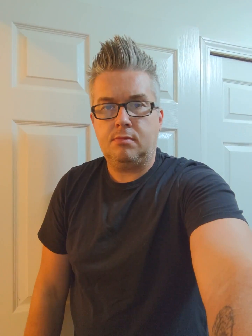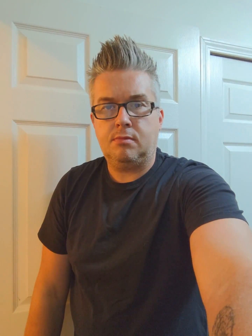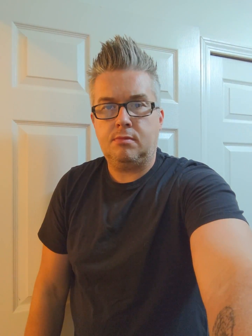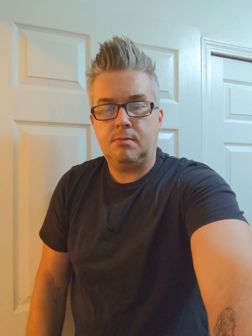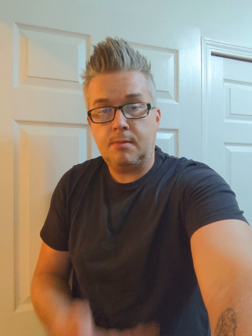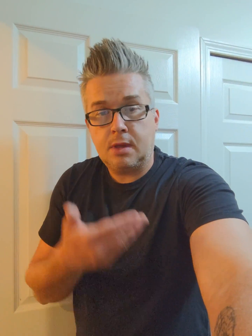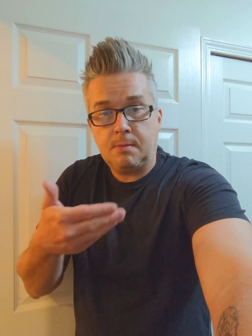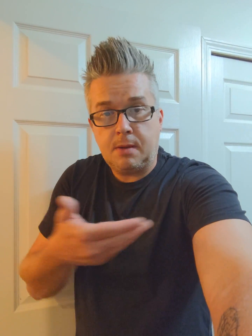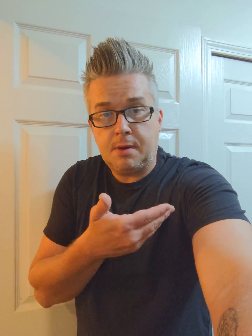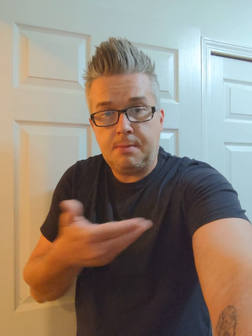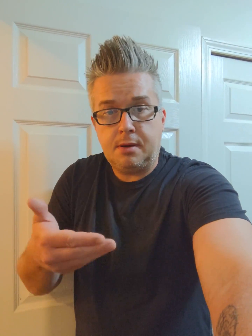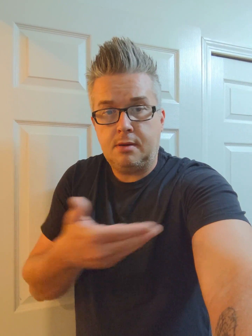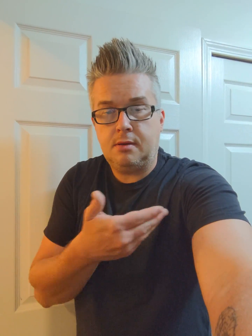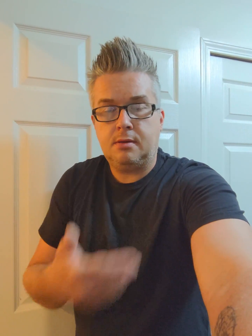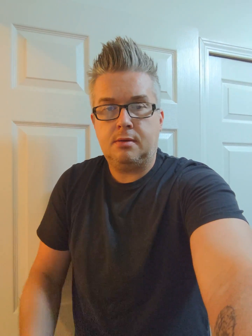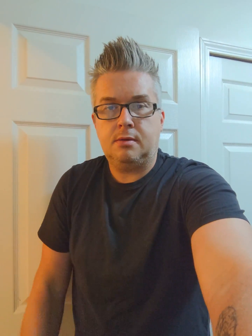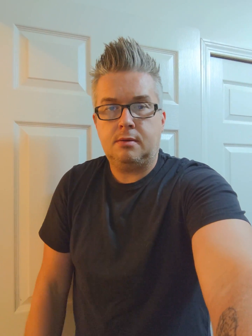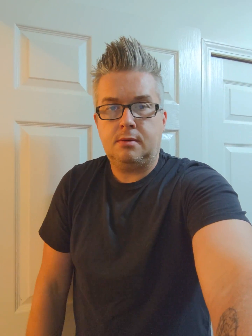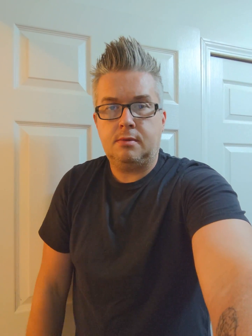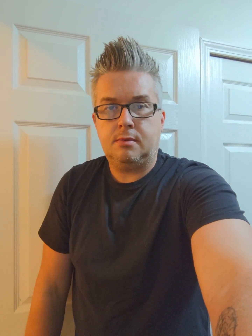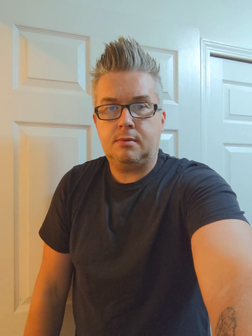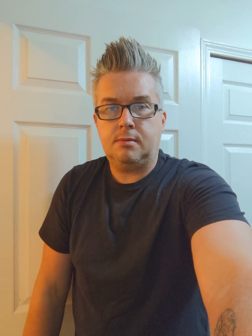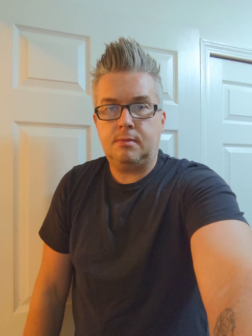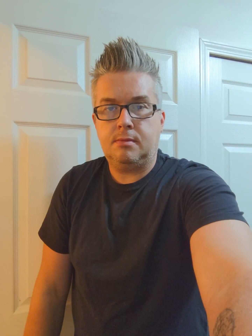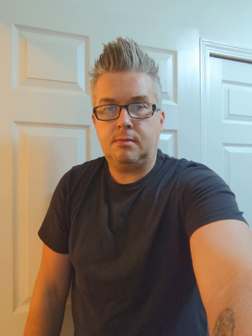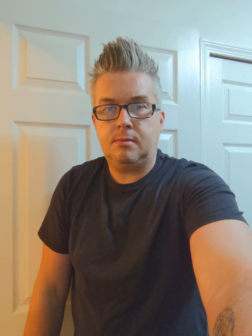baby